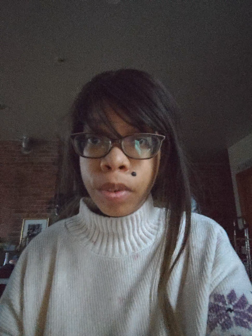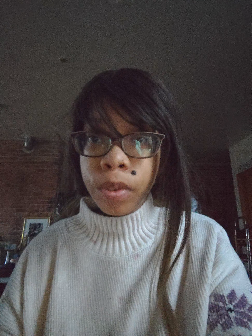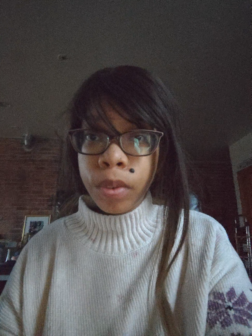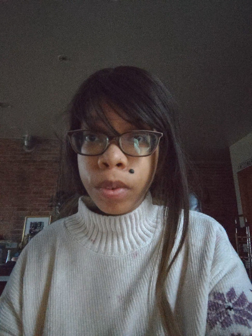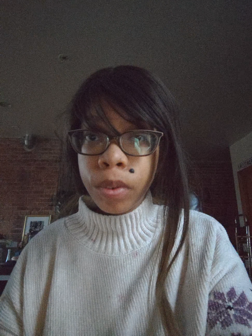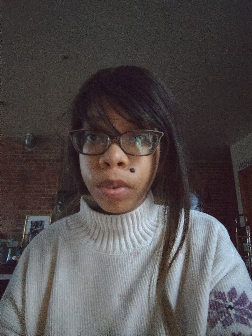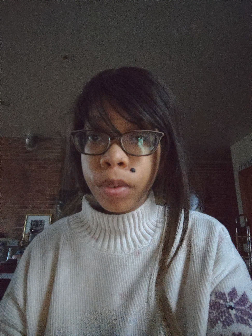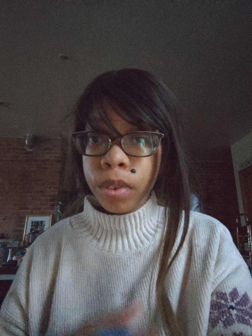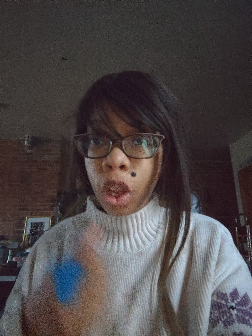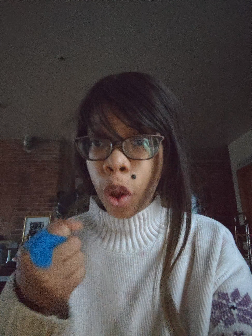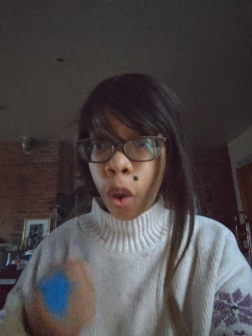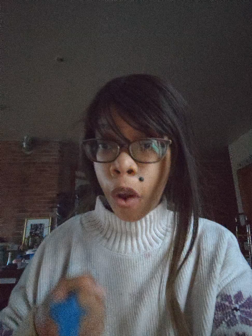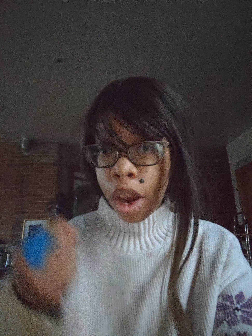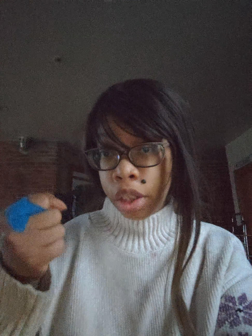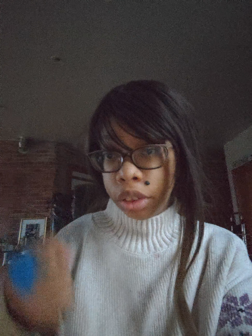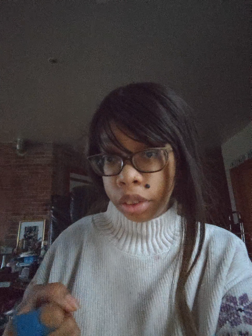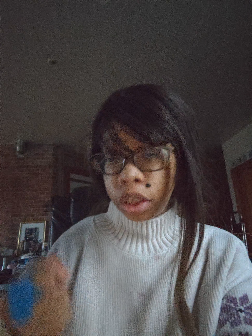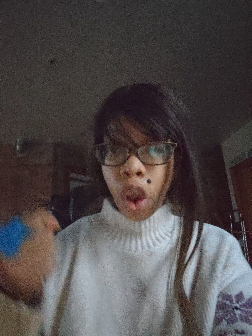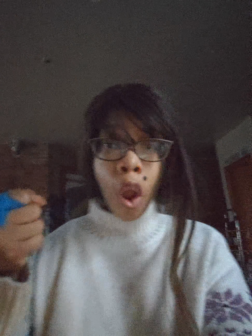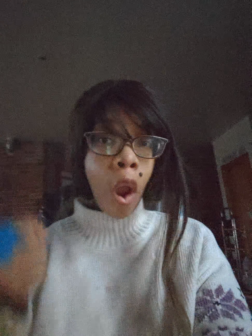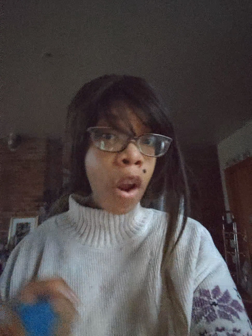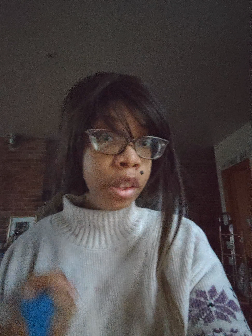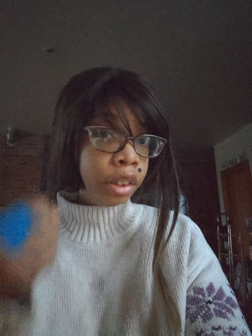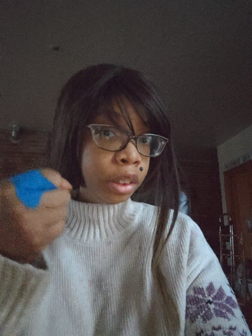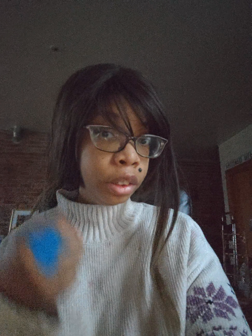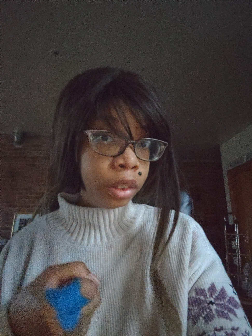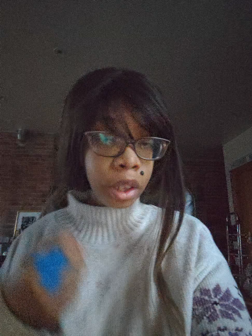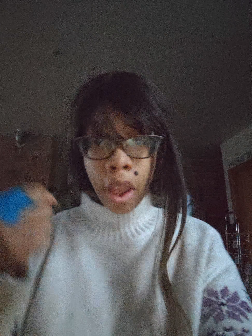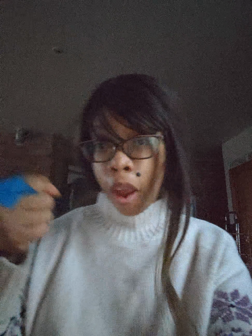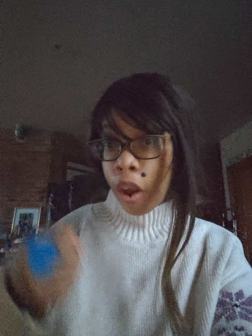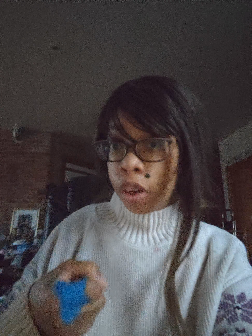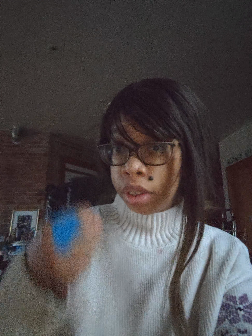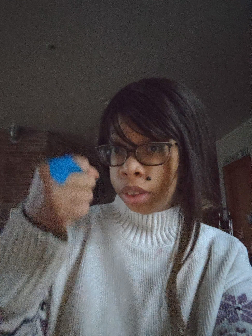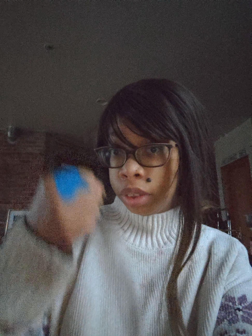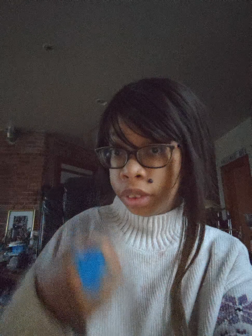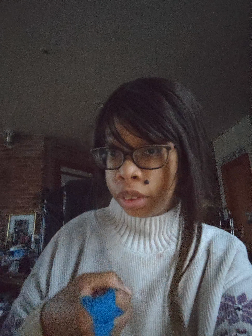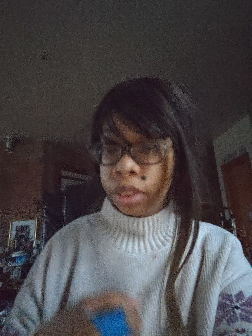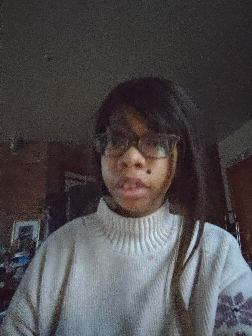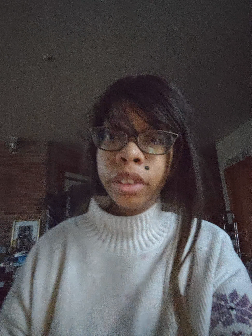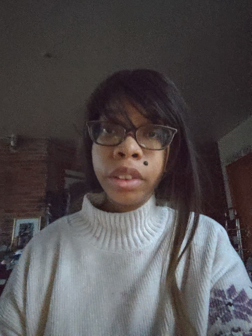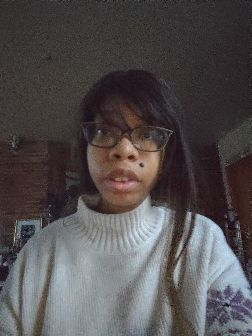car